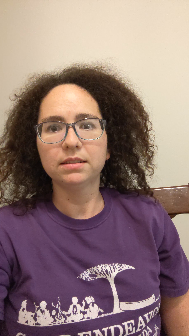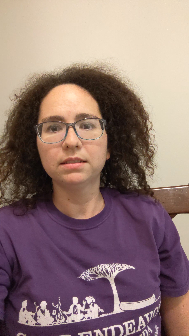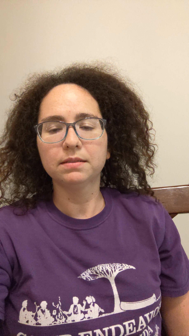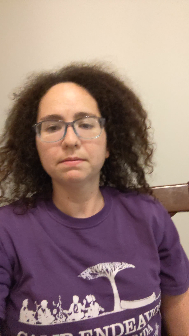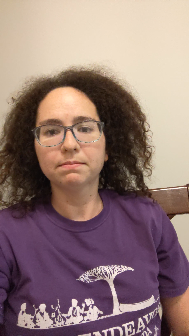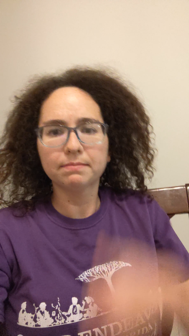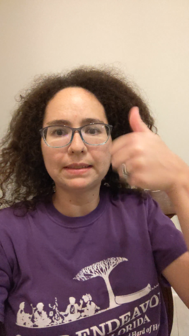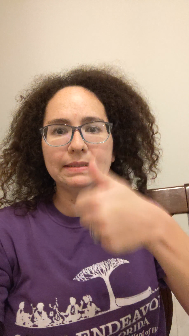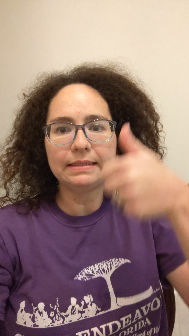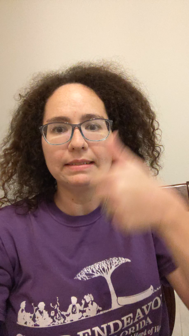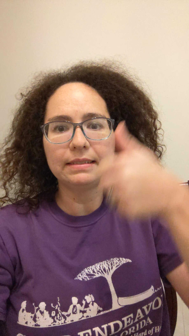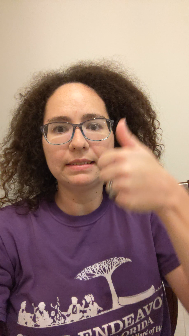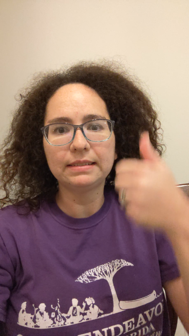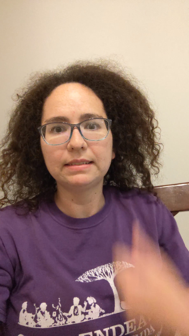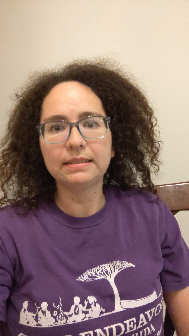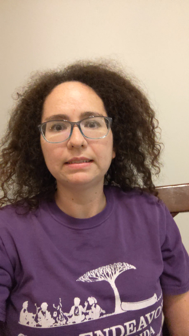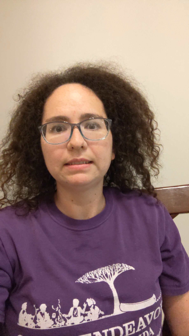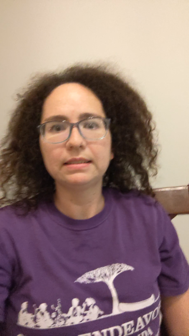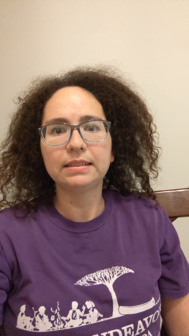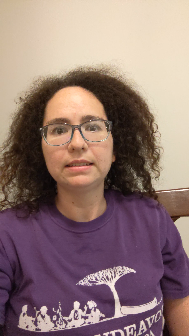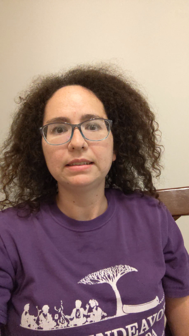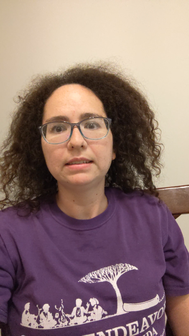help